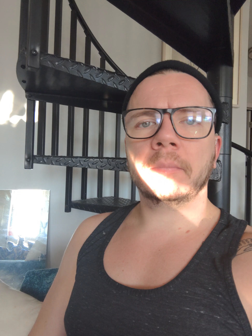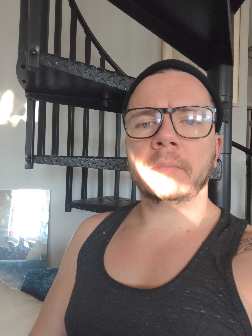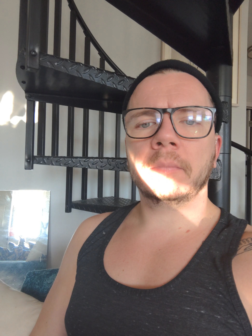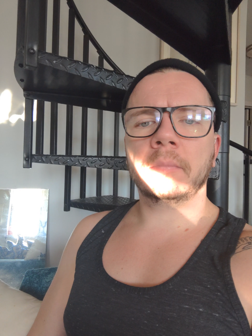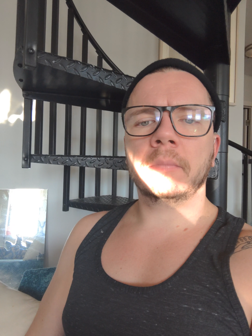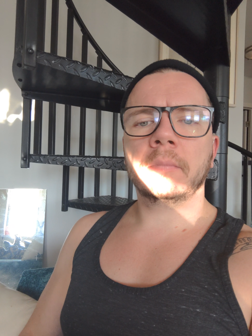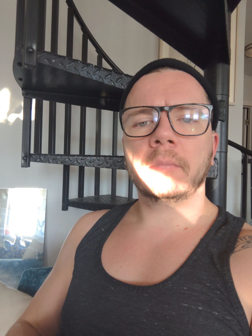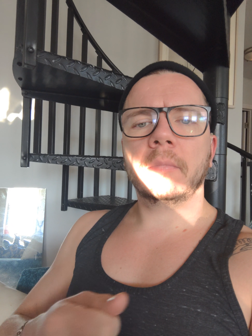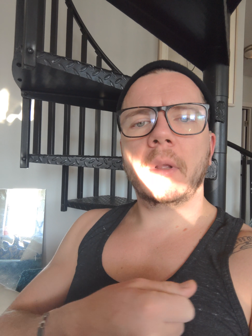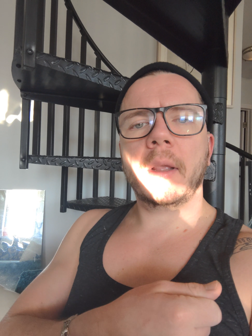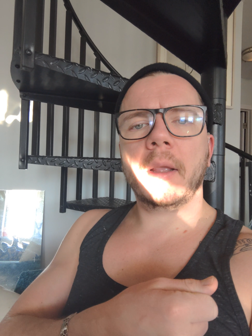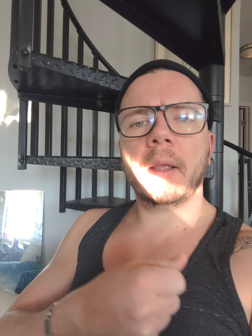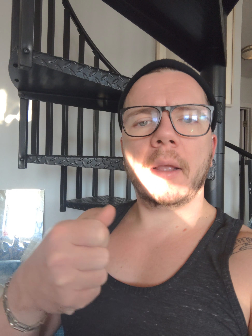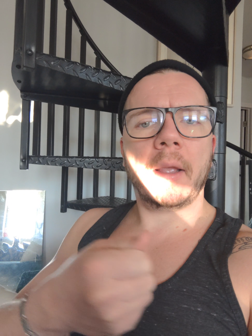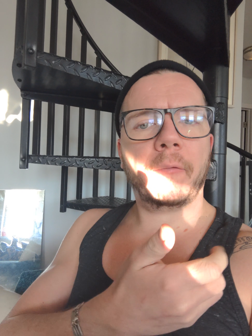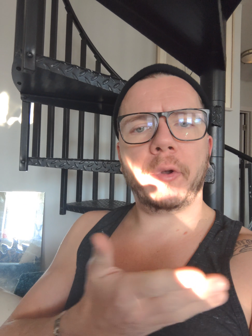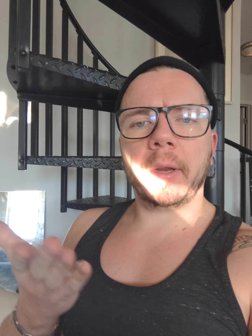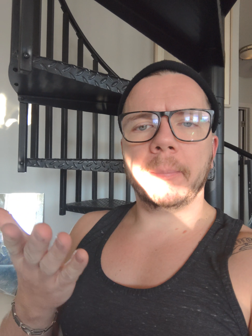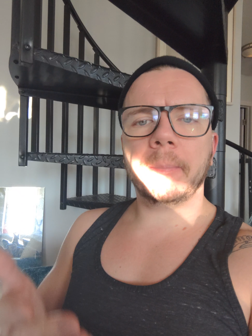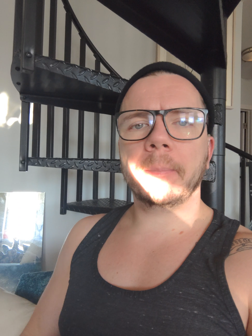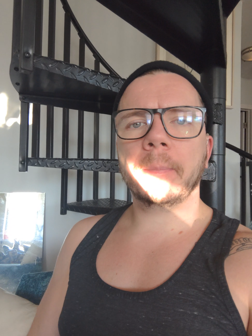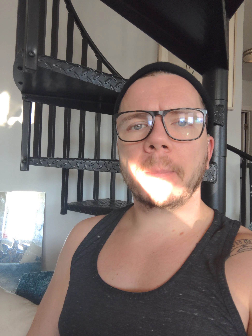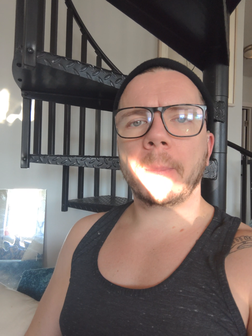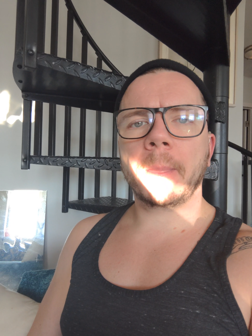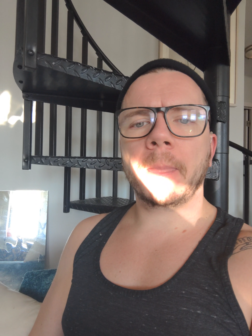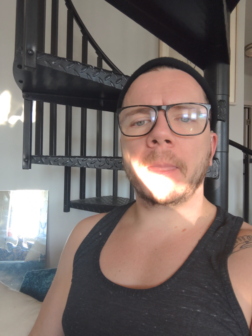every